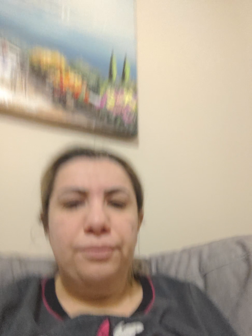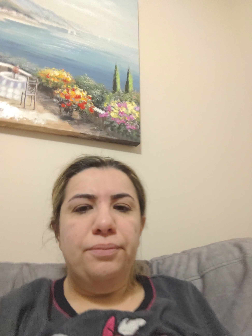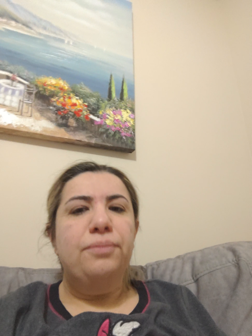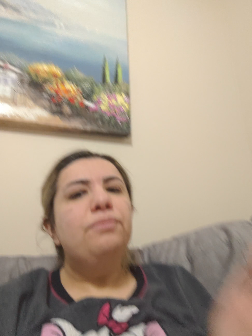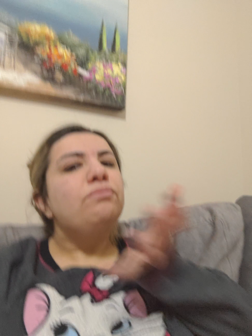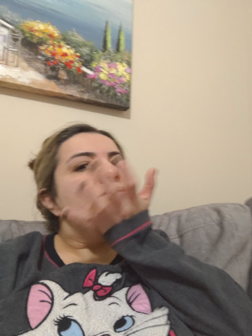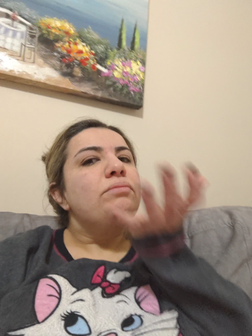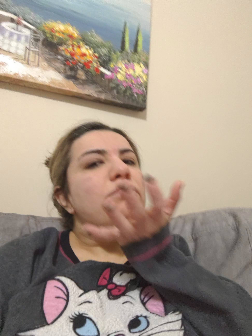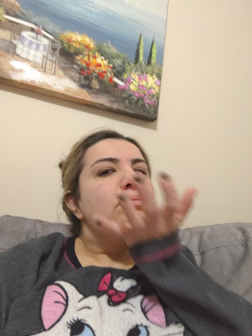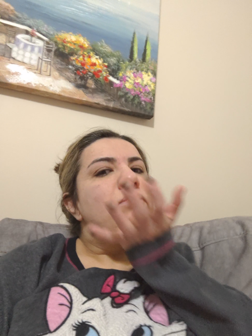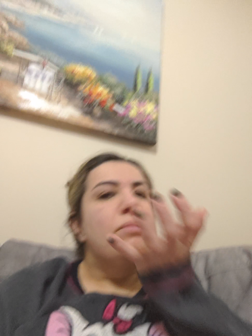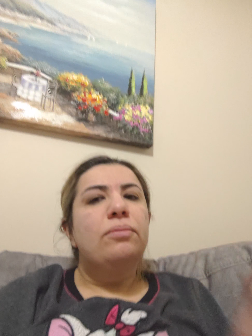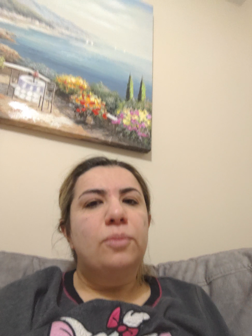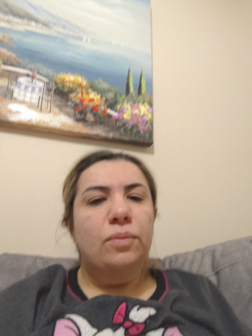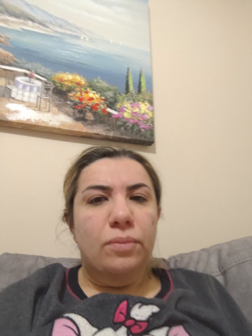grass